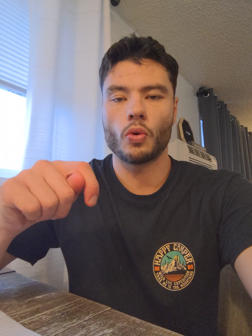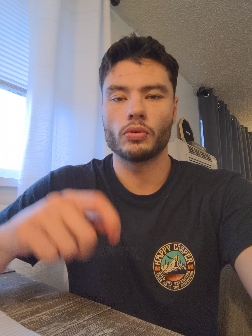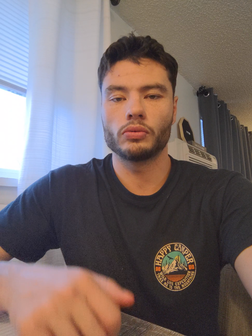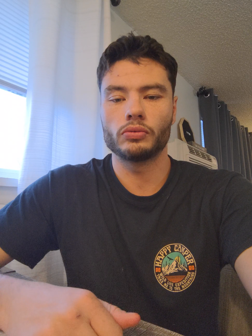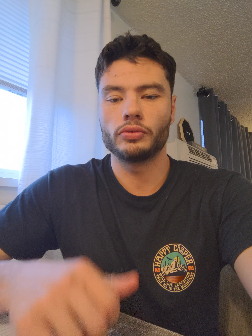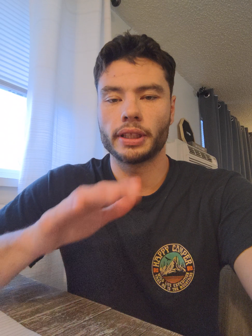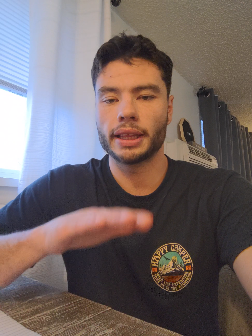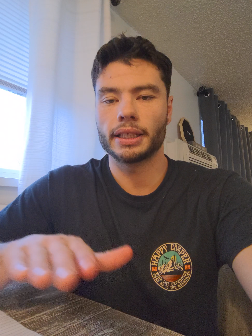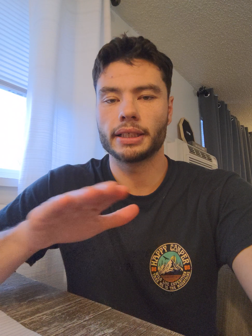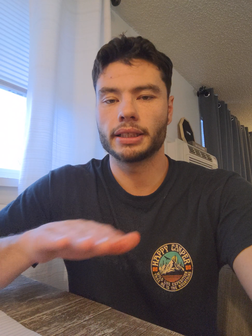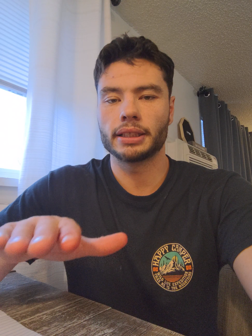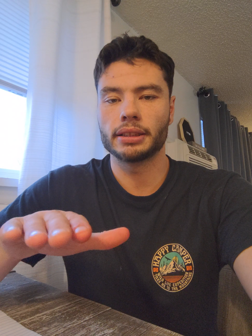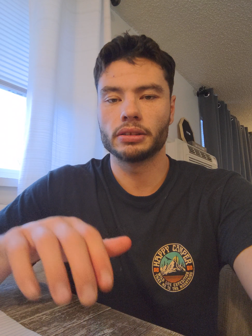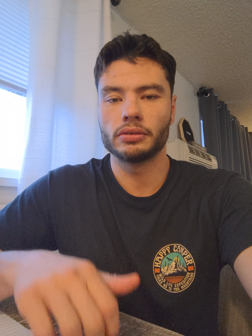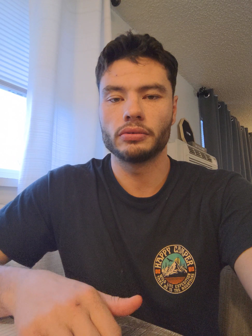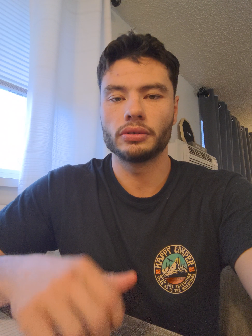clean